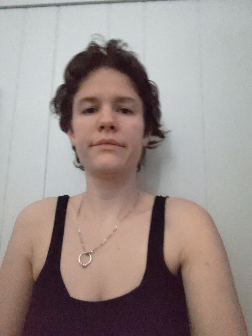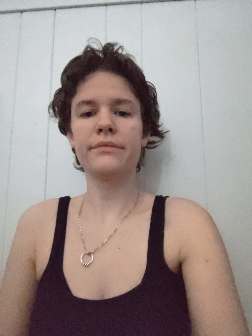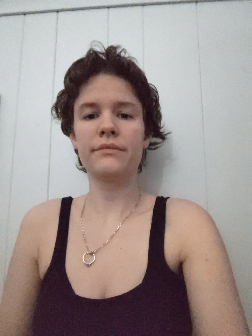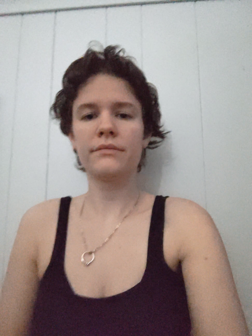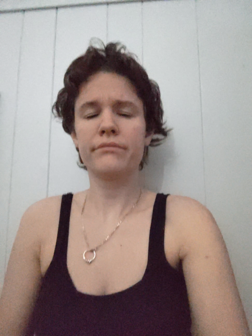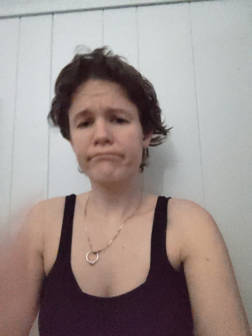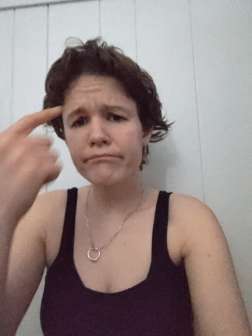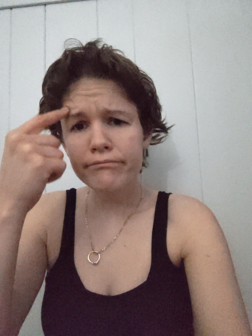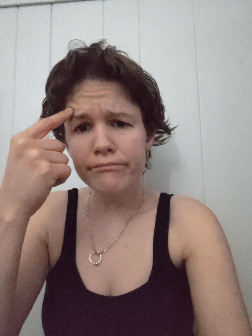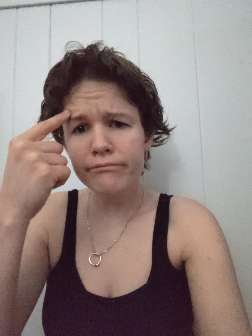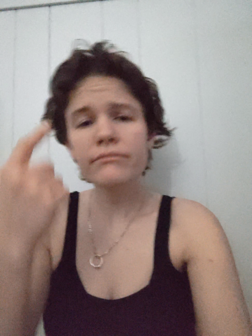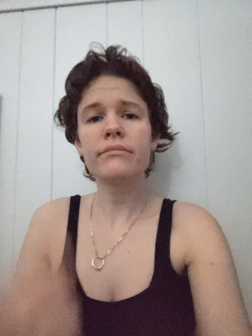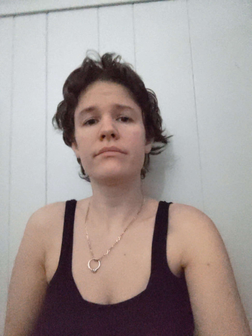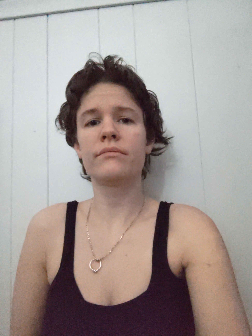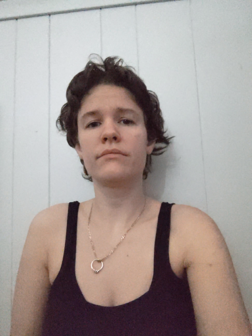think